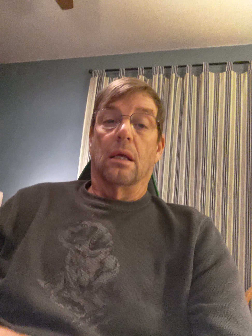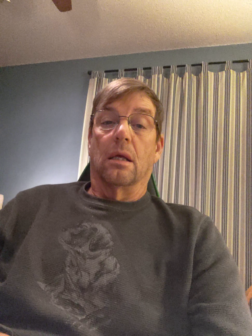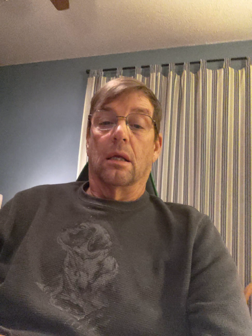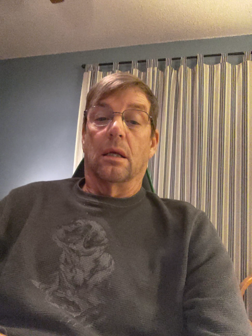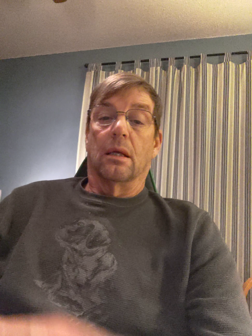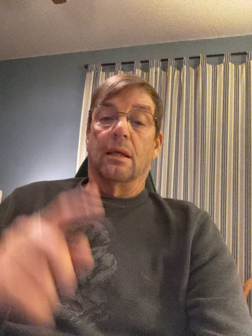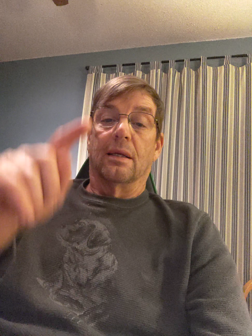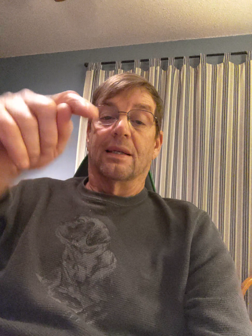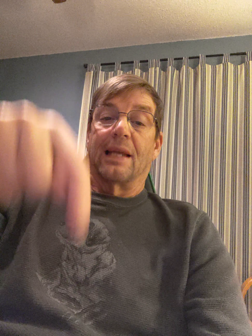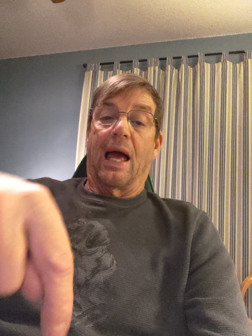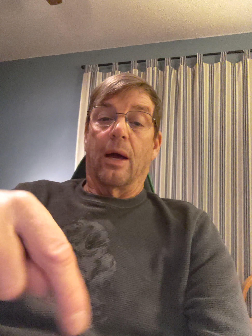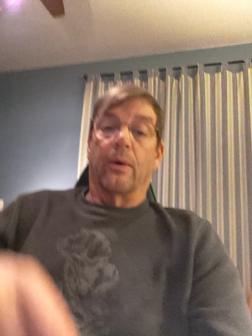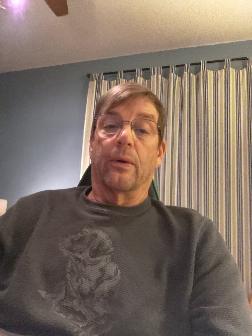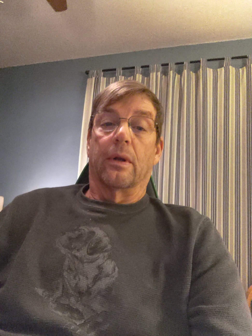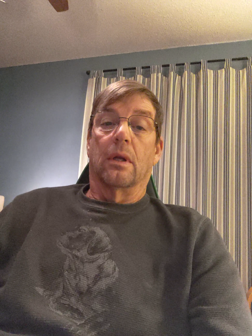down